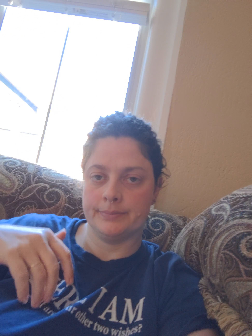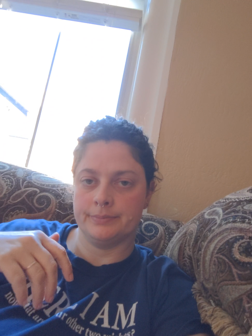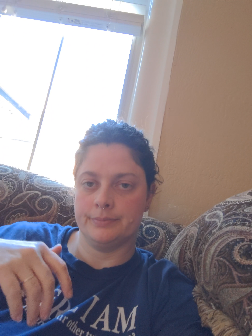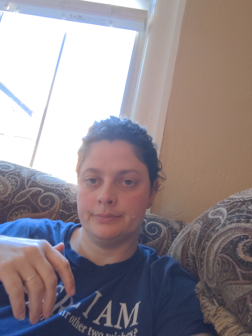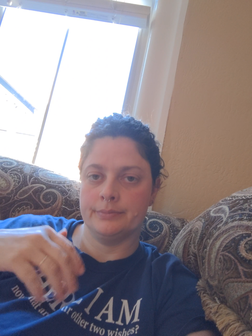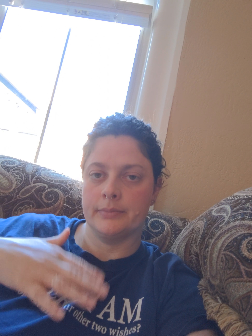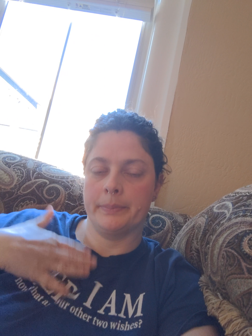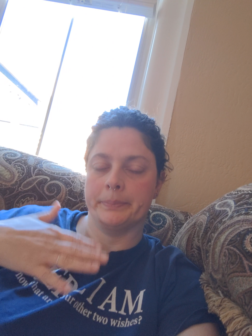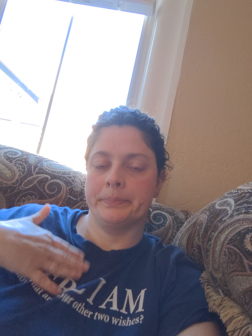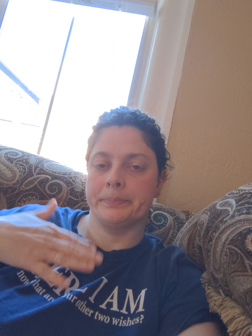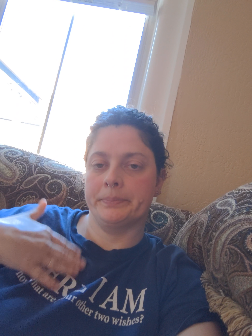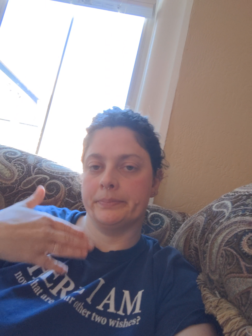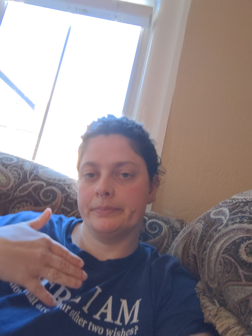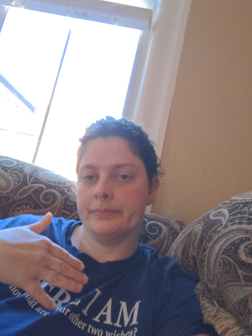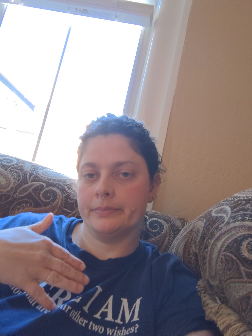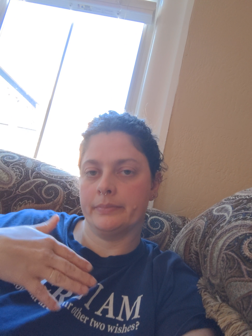happy